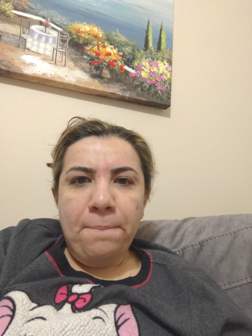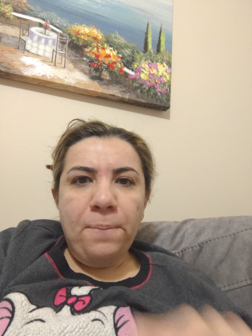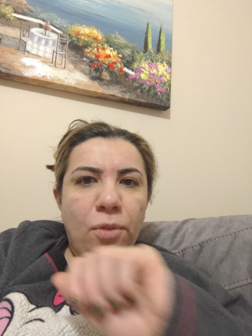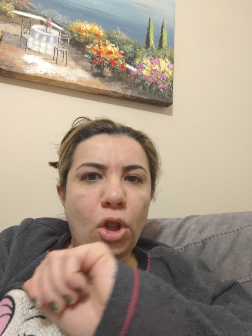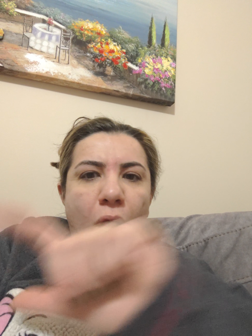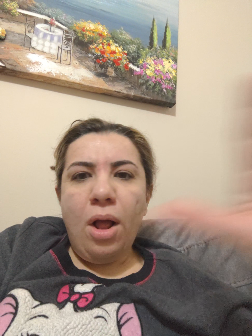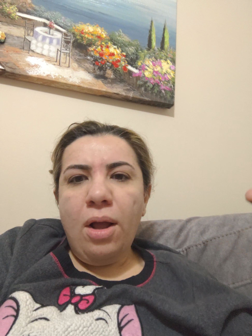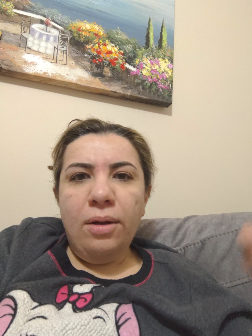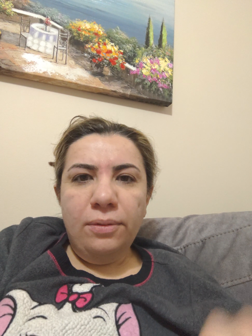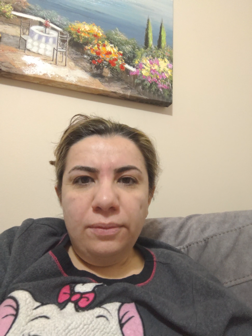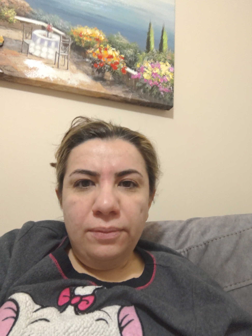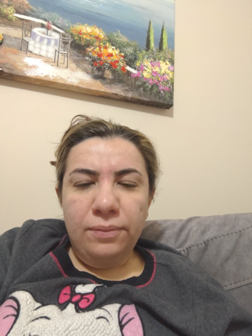all